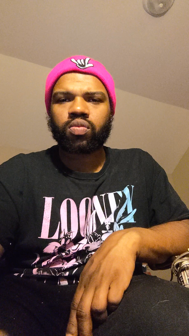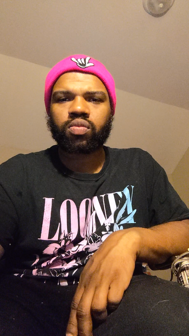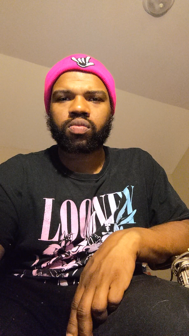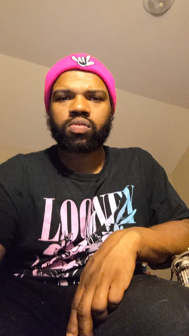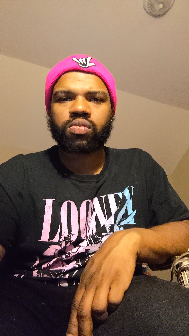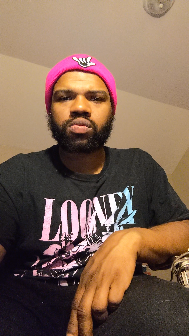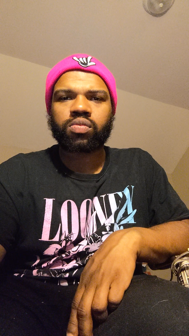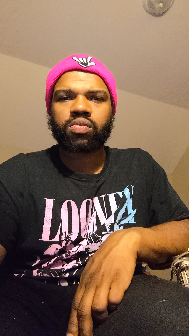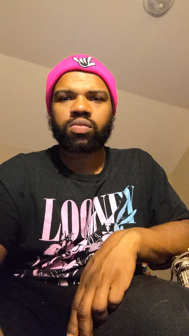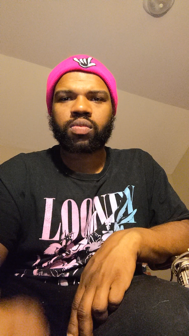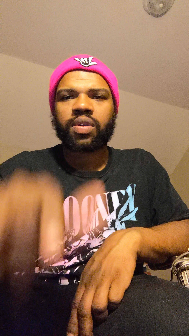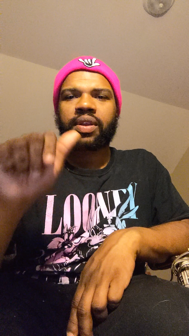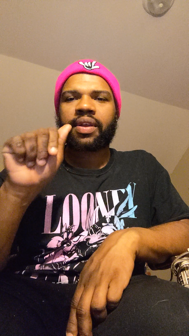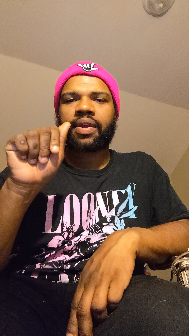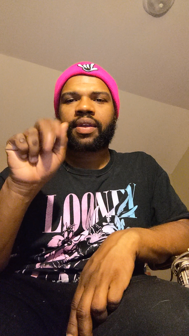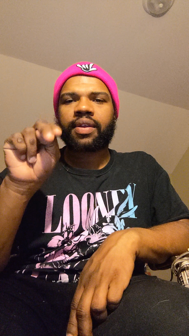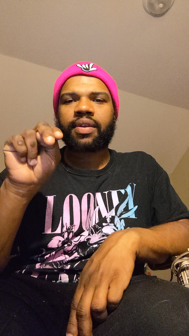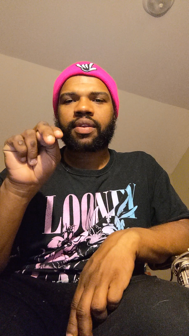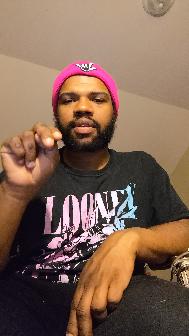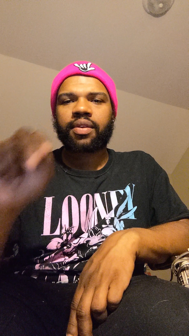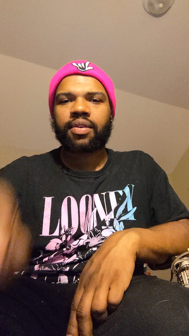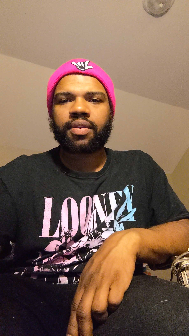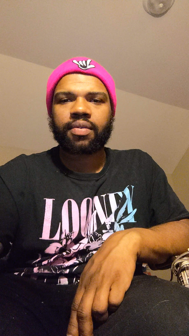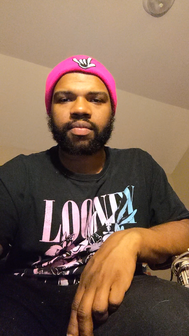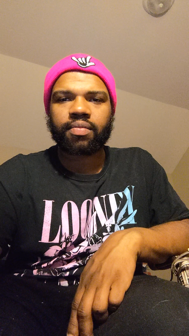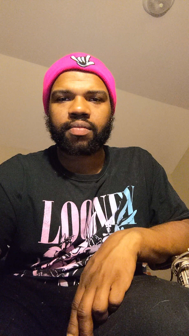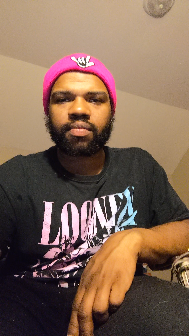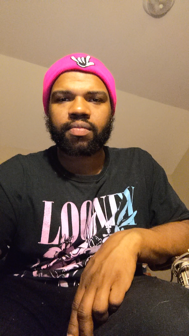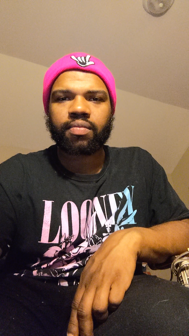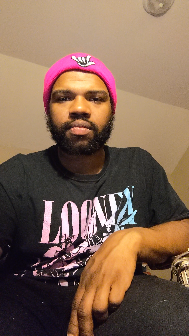an